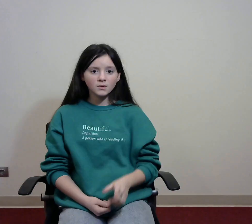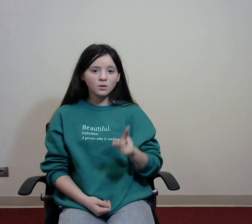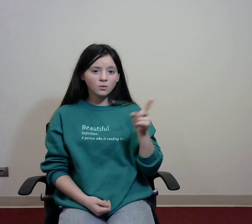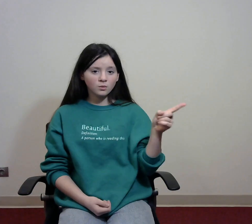O